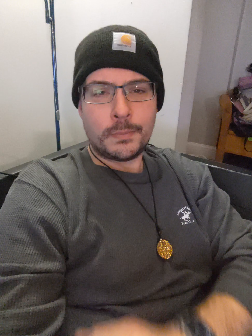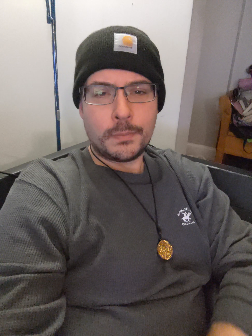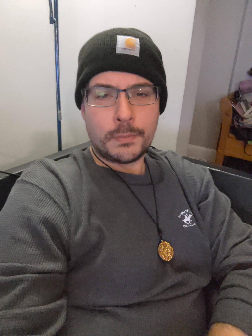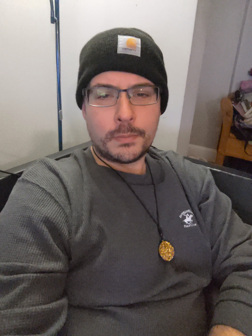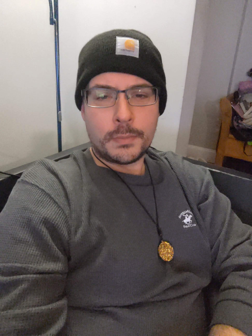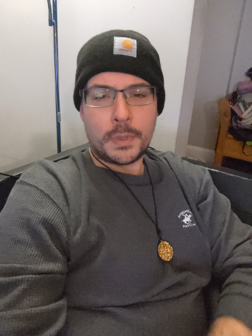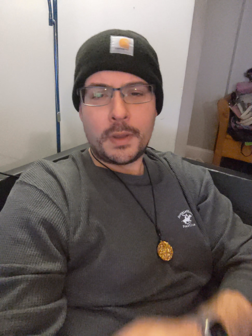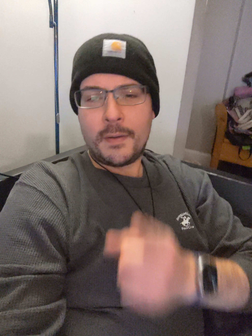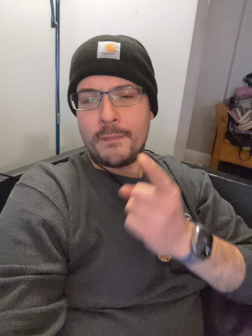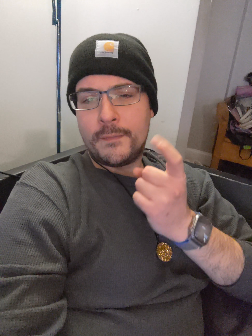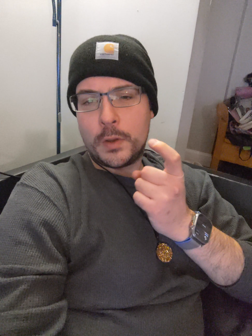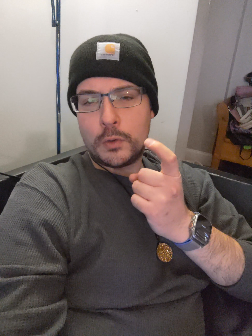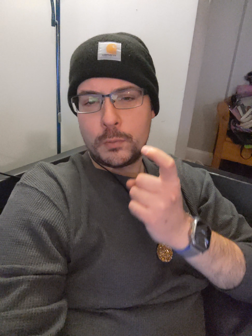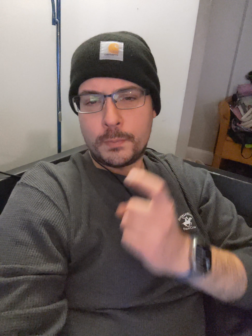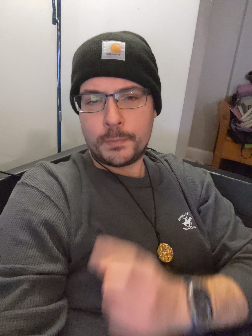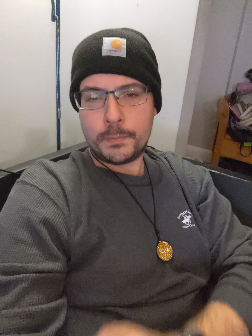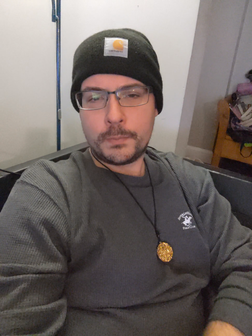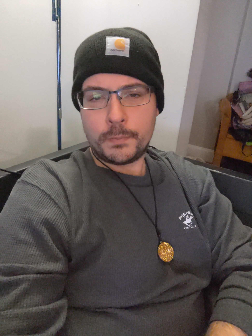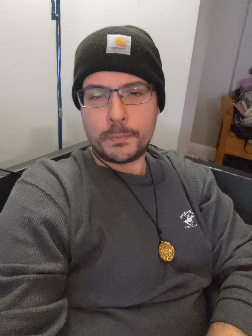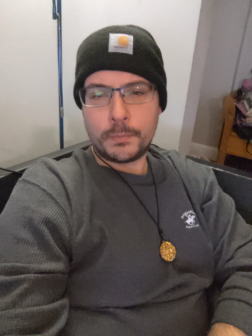finger